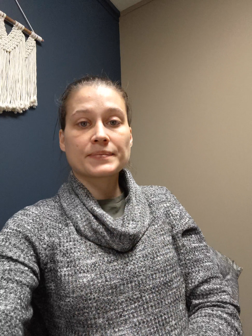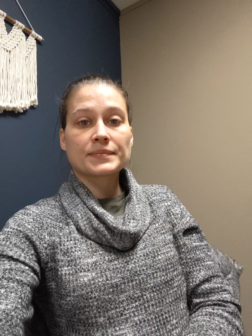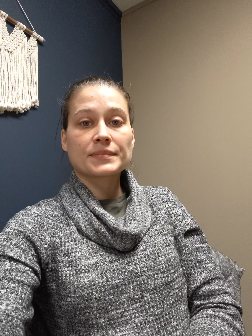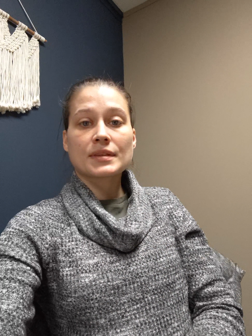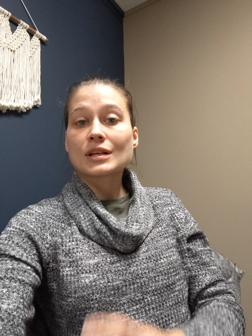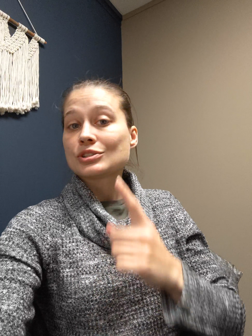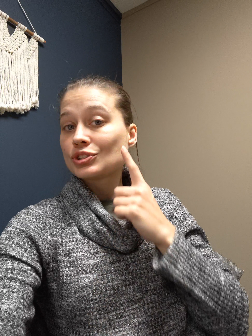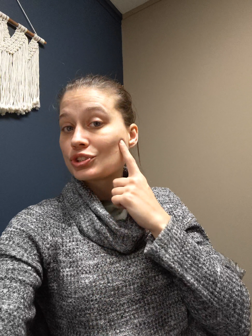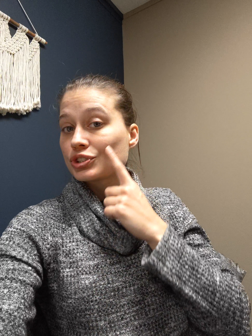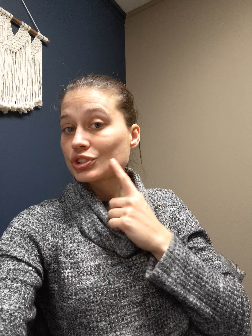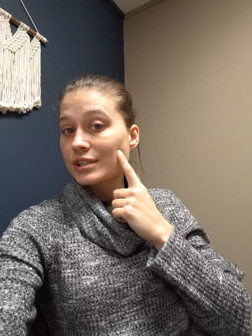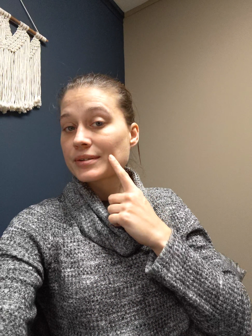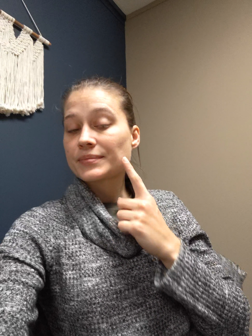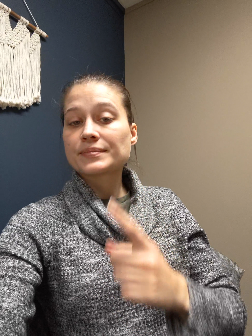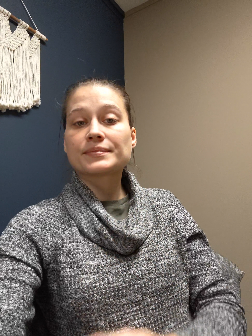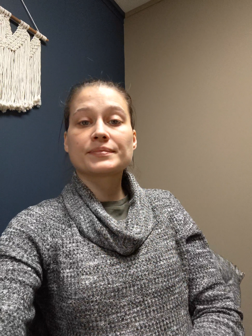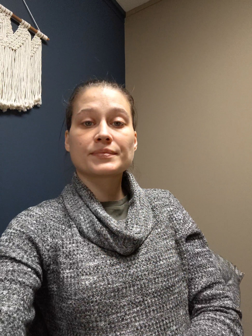cheek